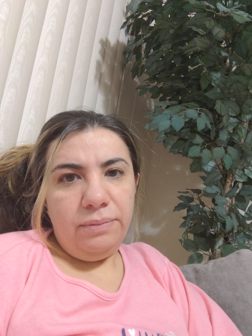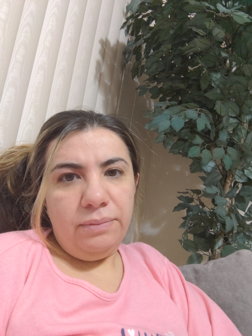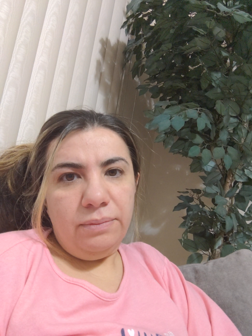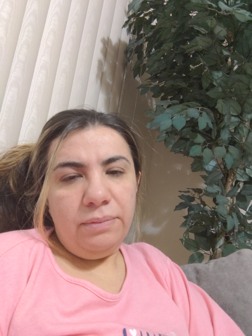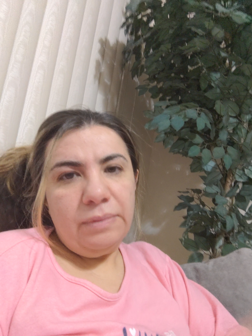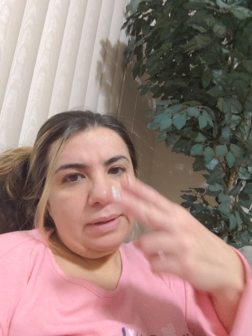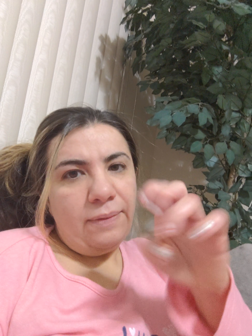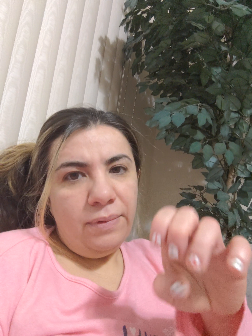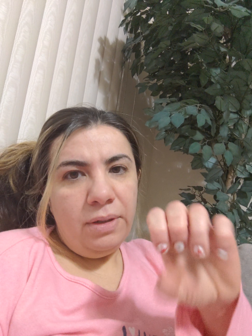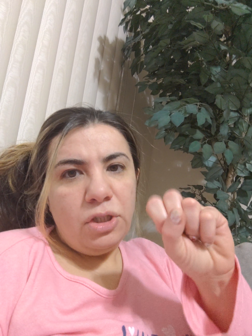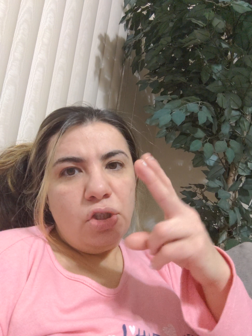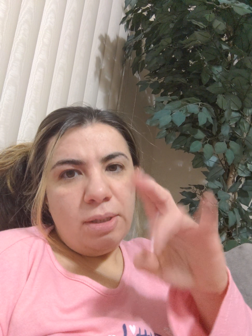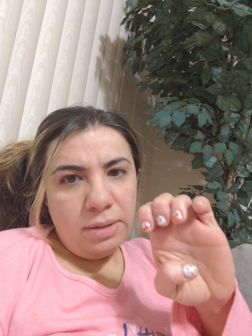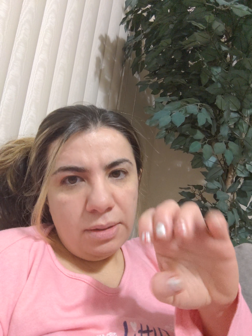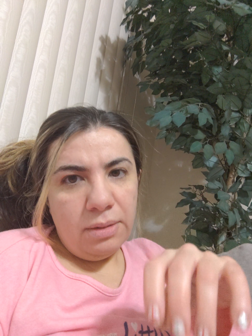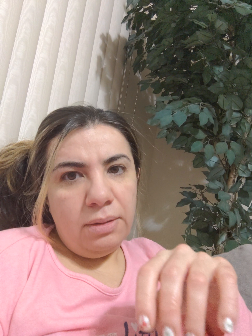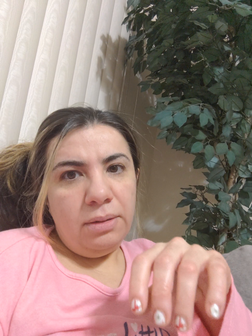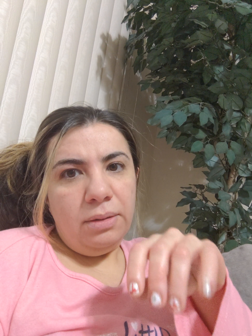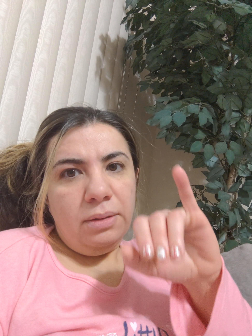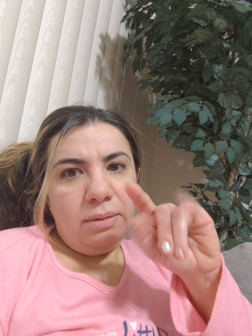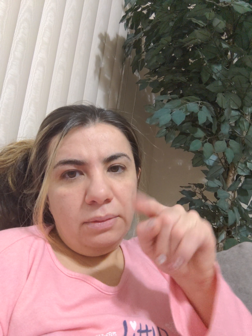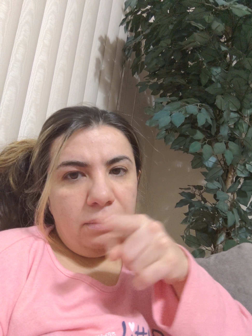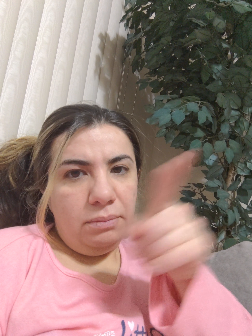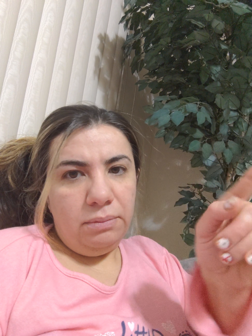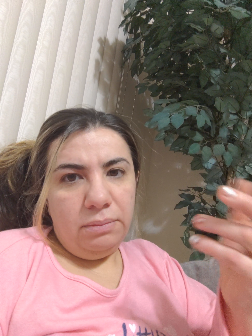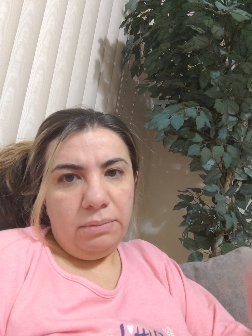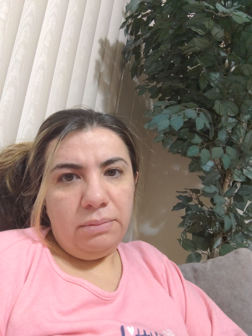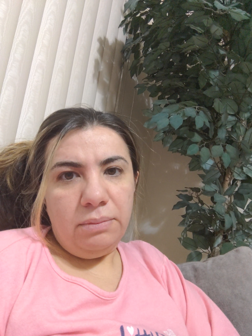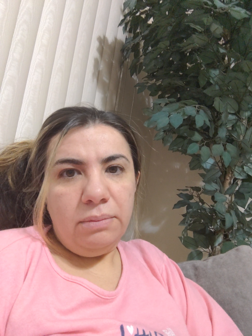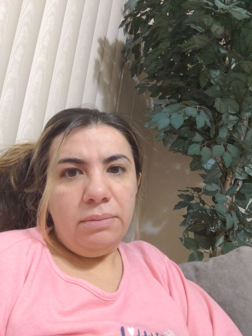he/she/it